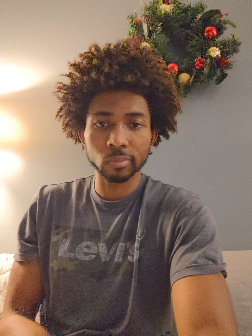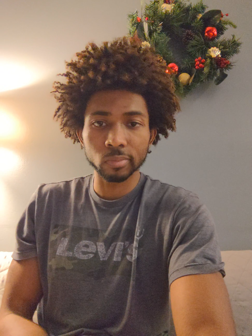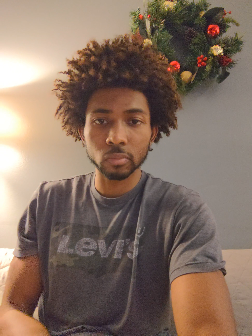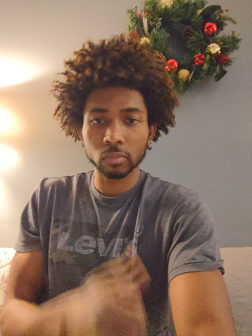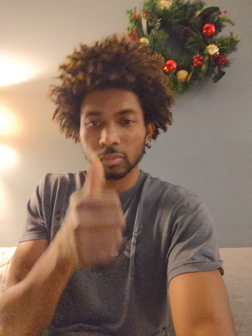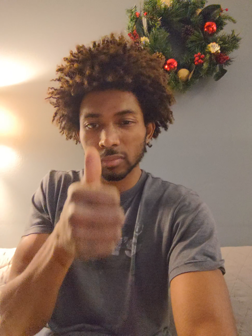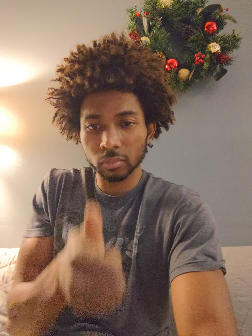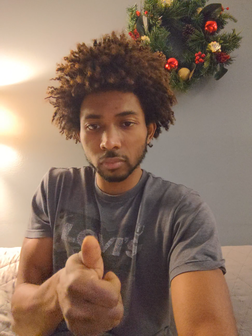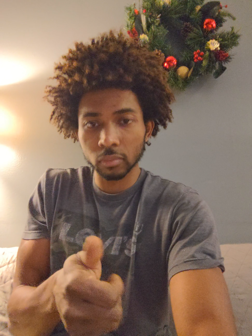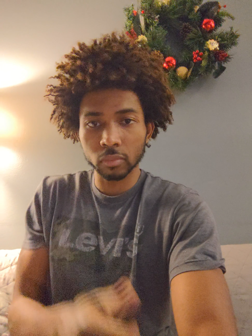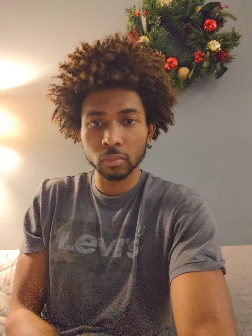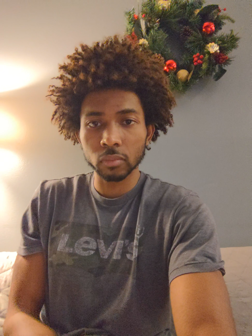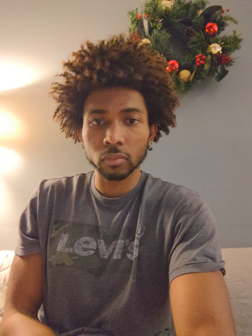every